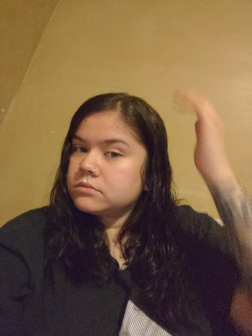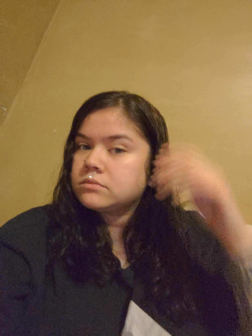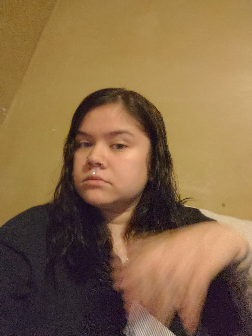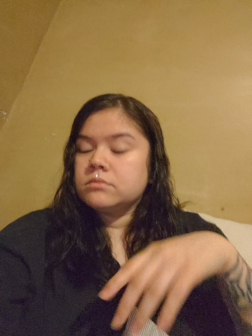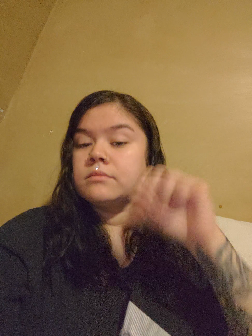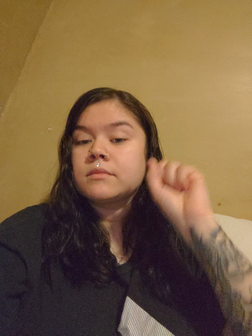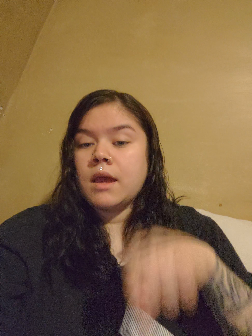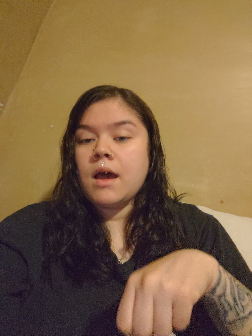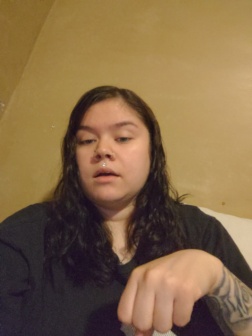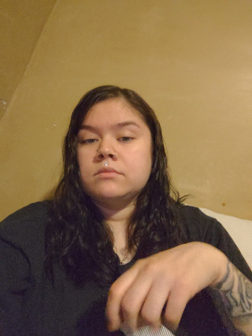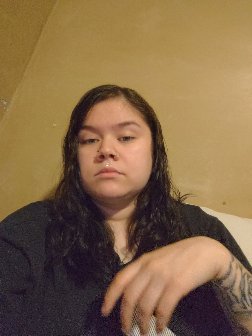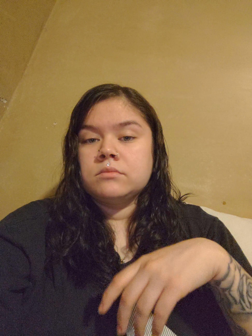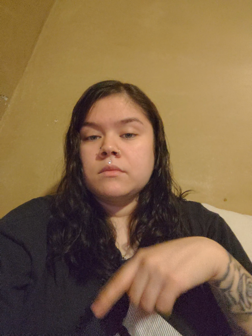can